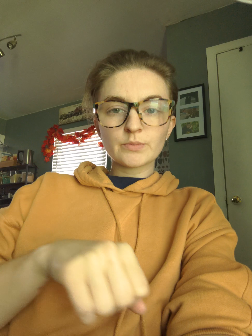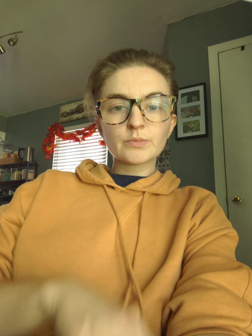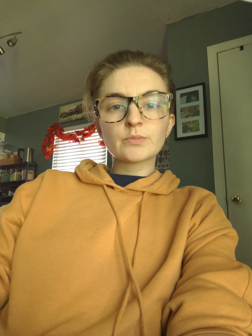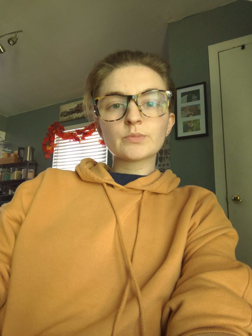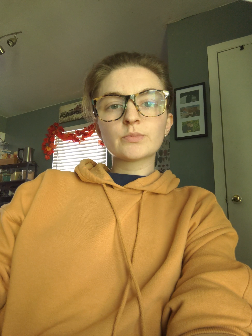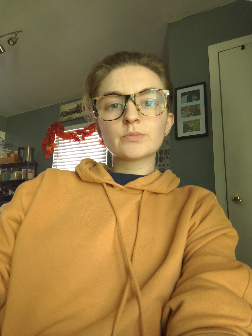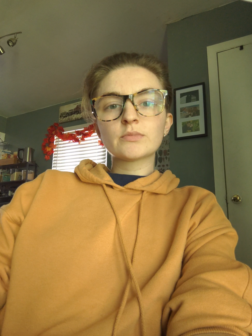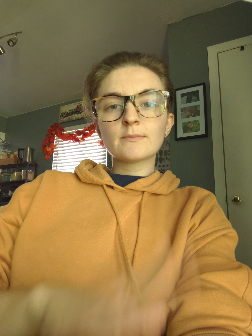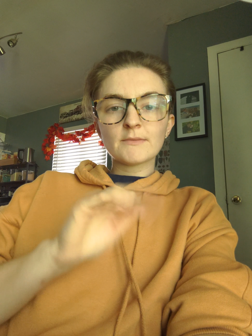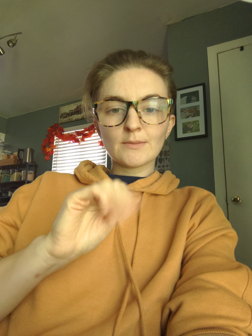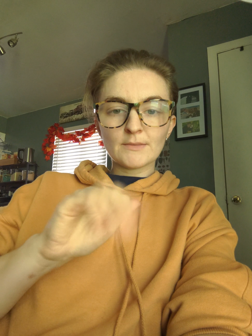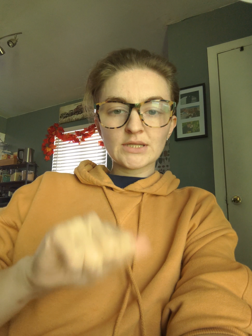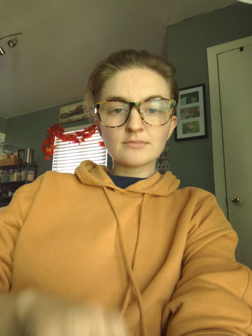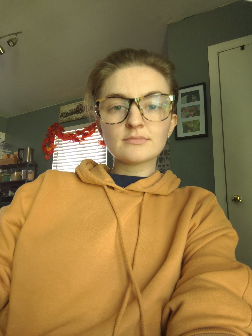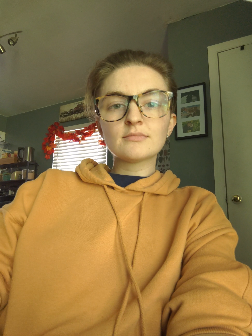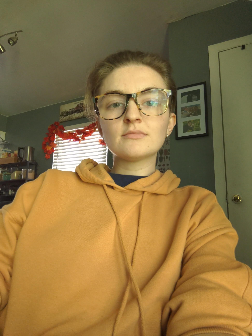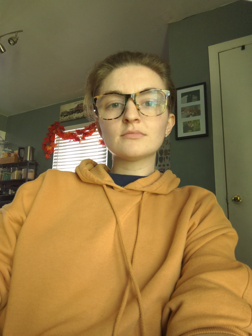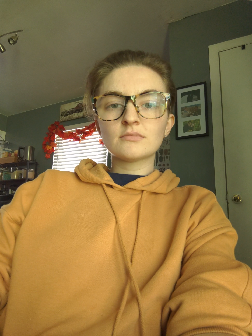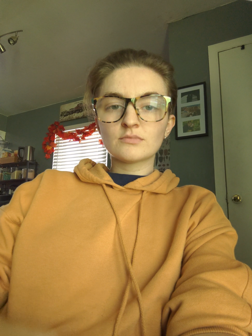baa baa